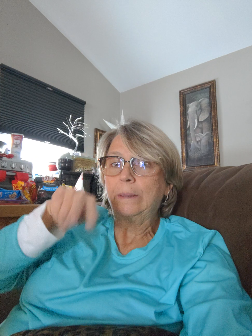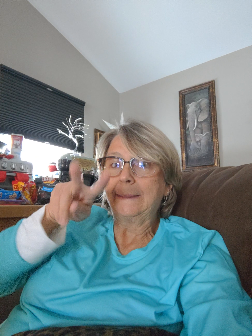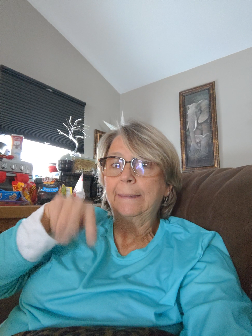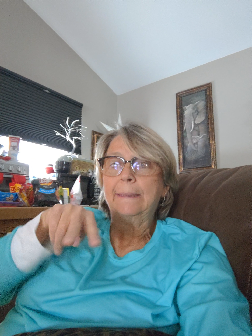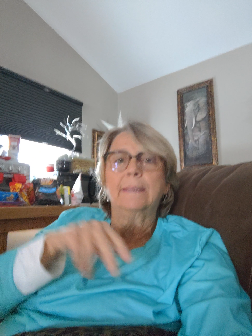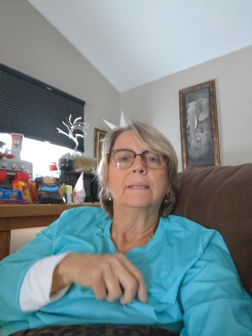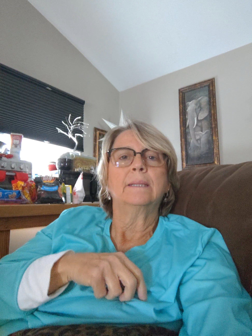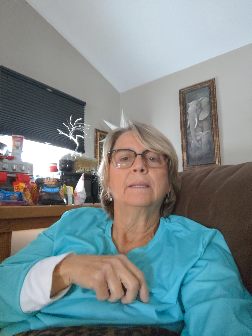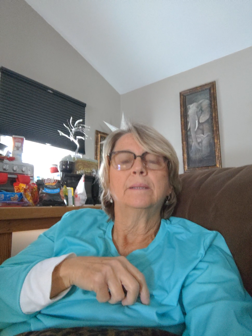read